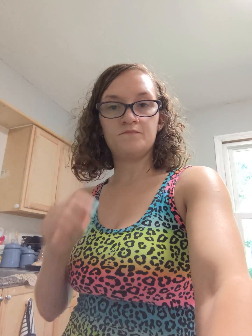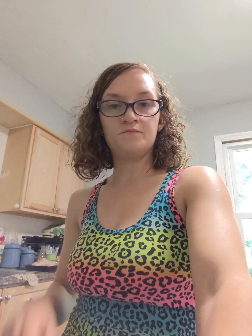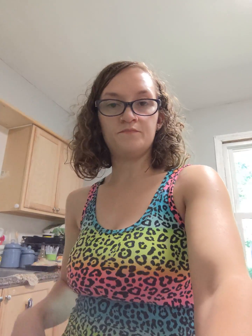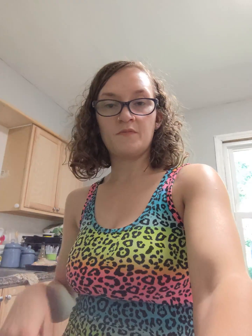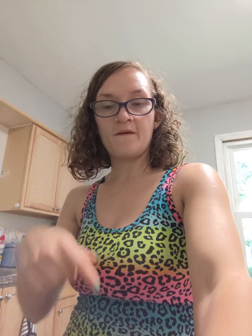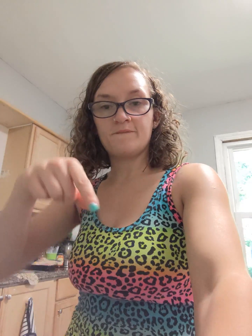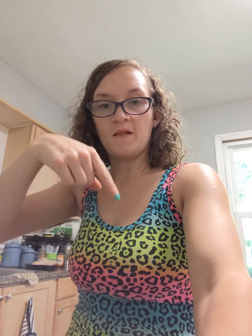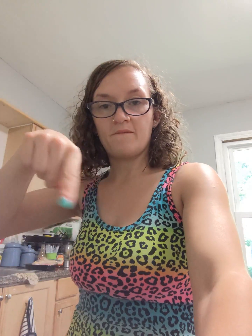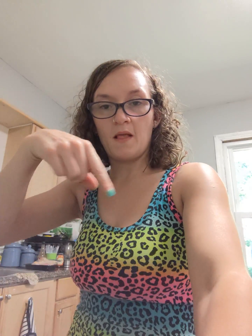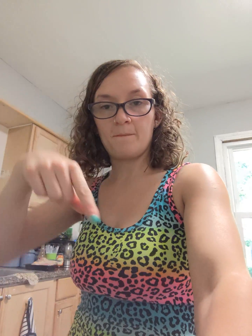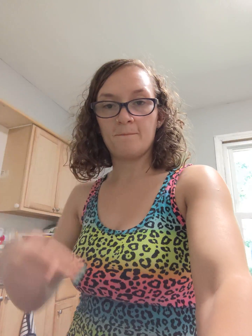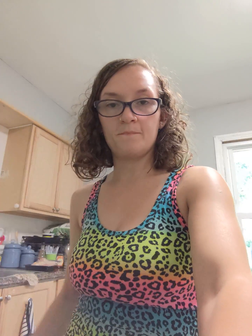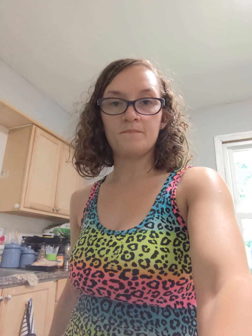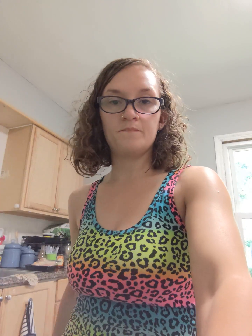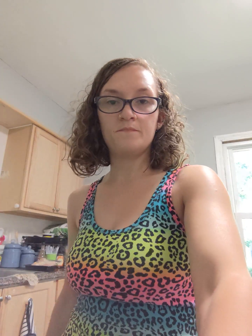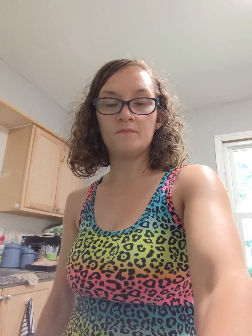flip-flop